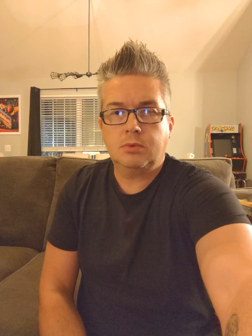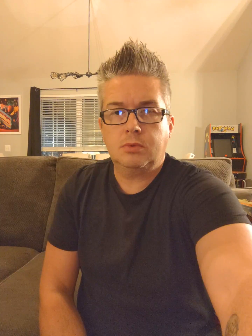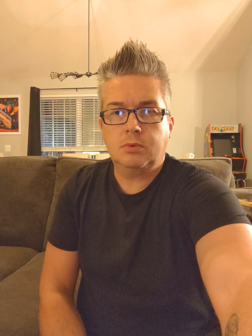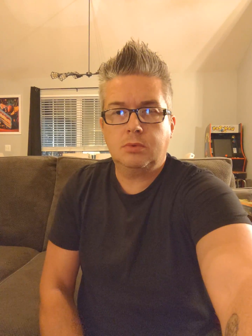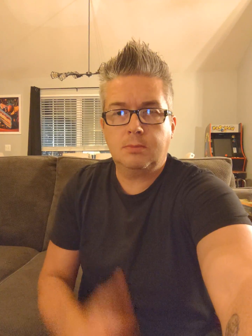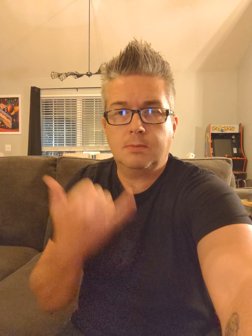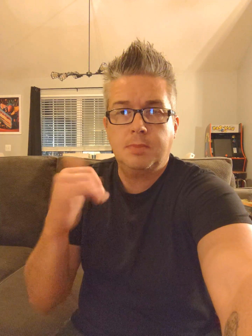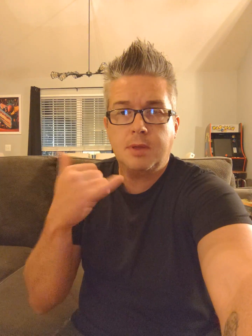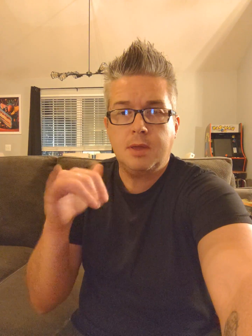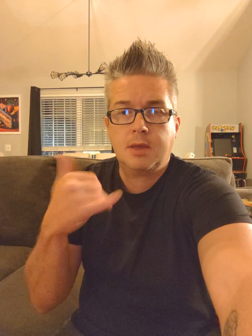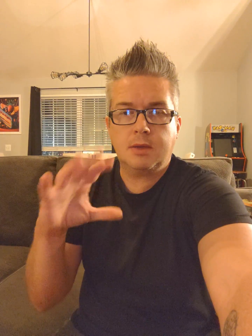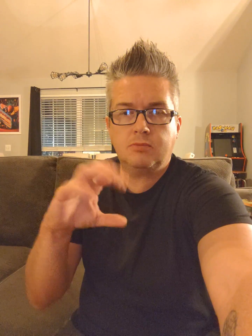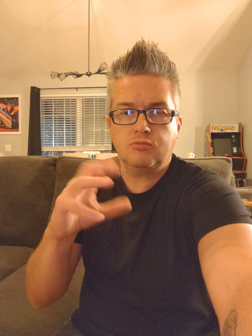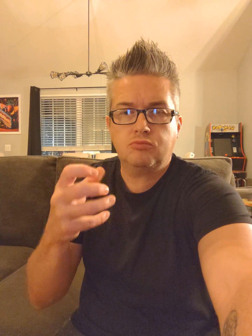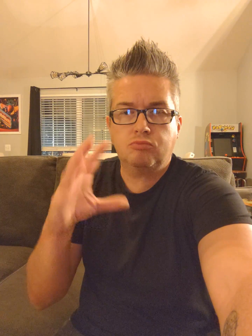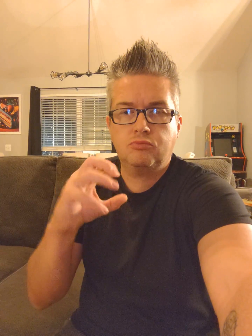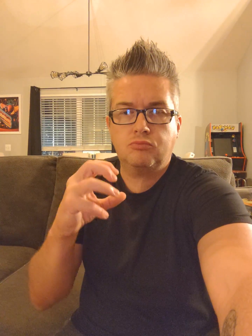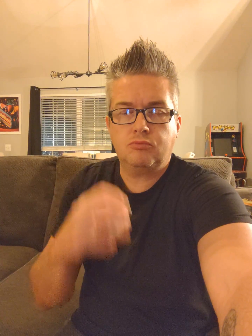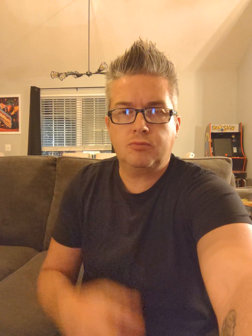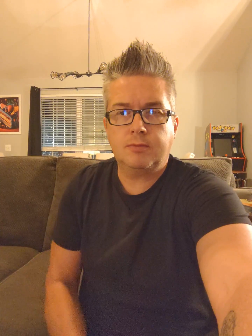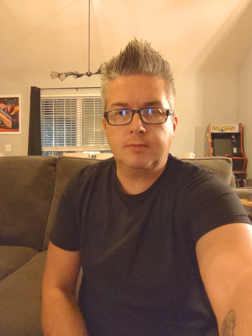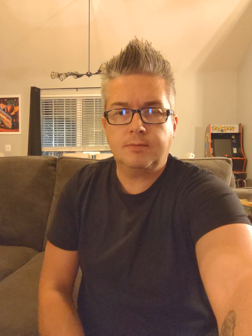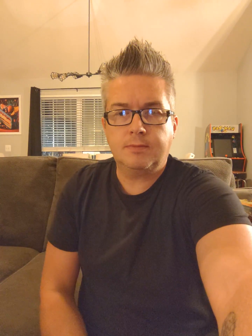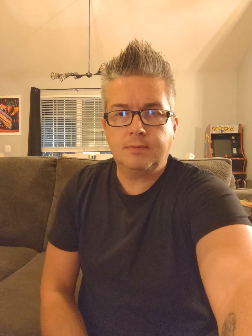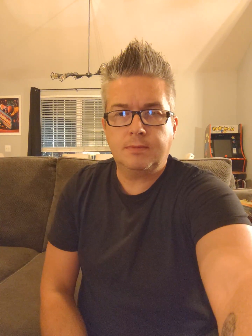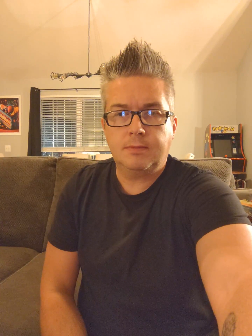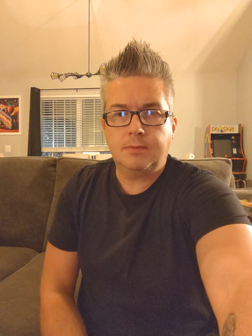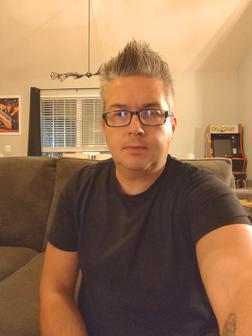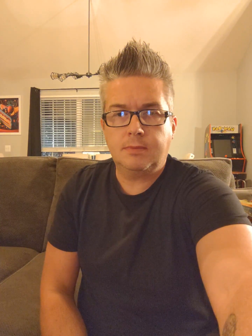play dough